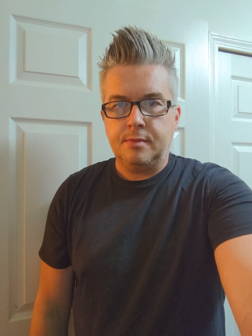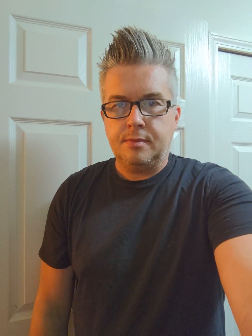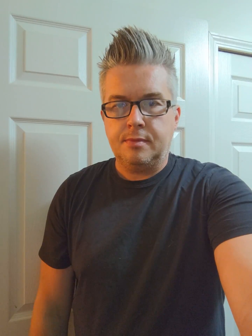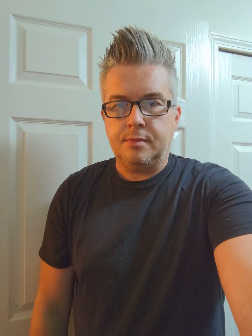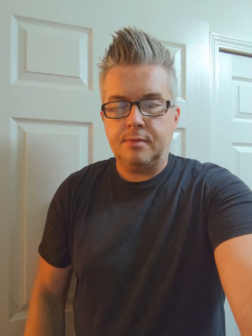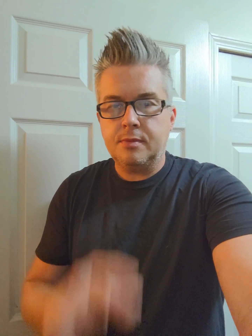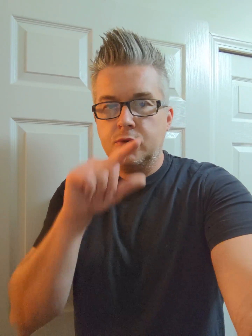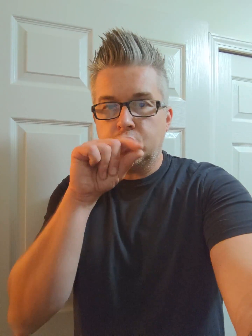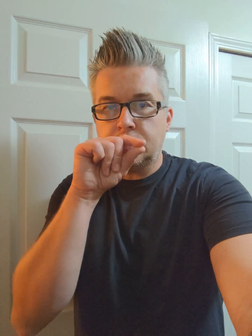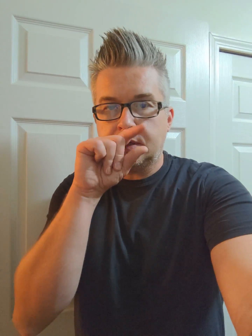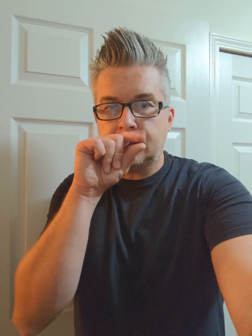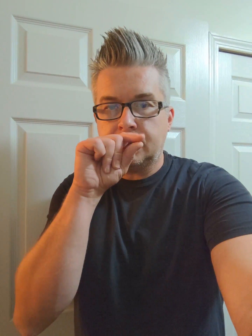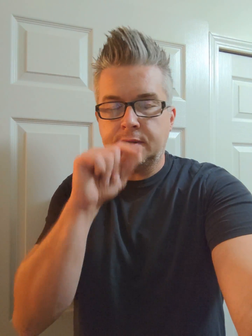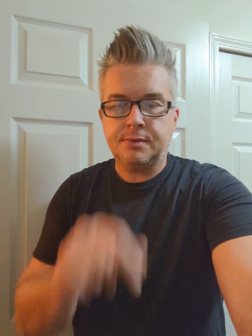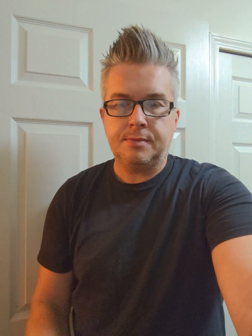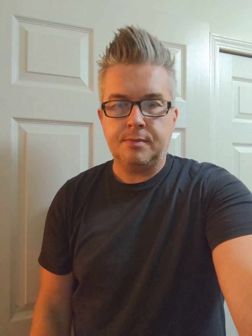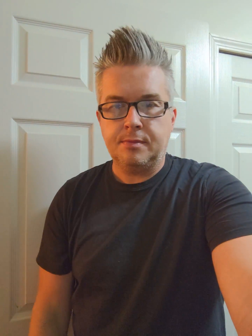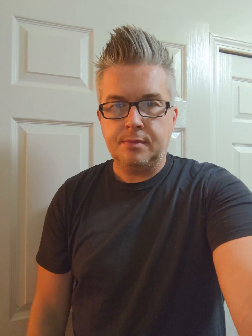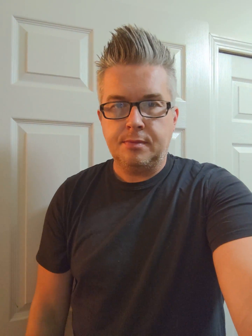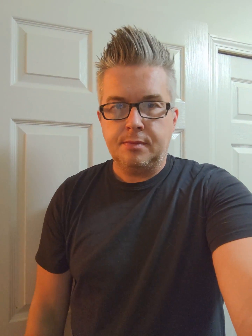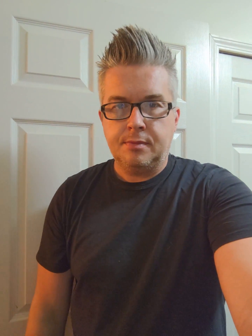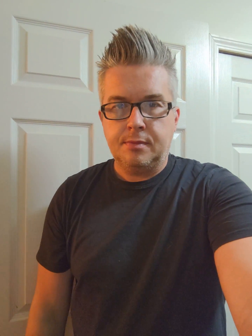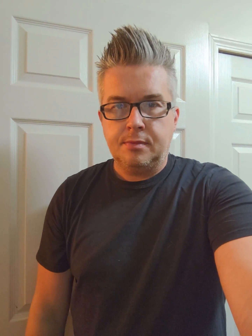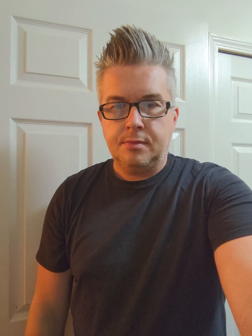chicken